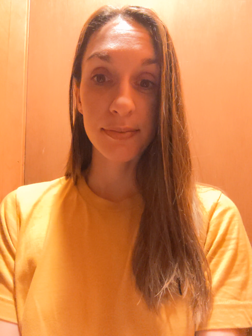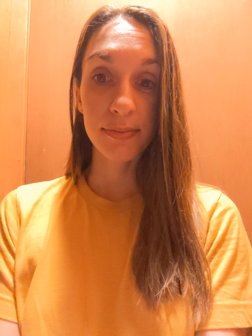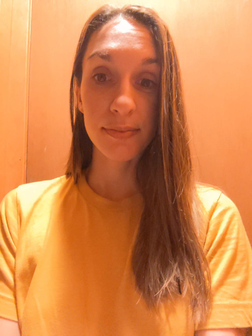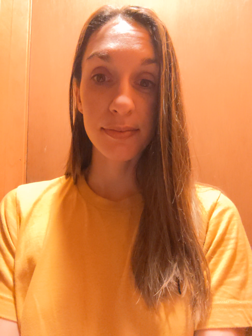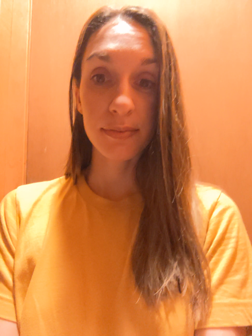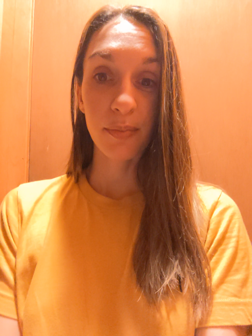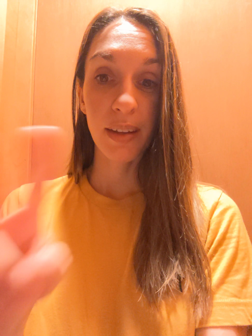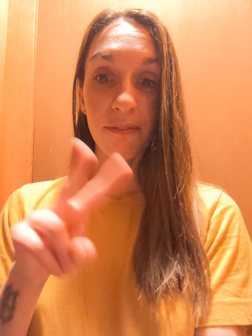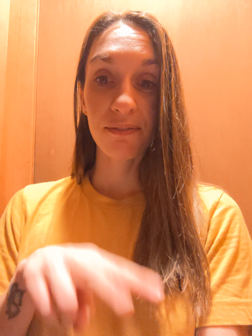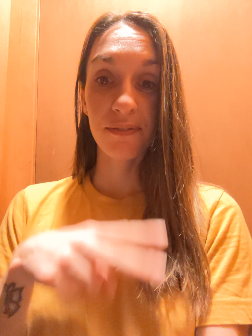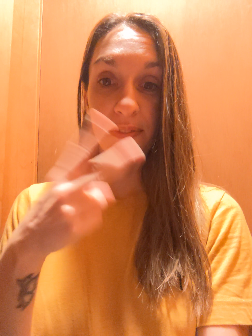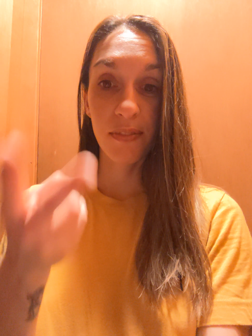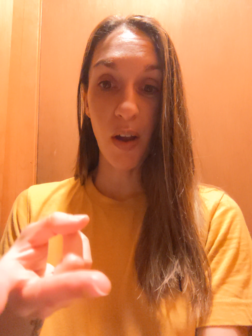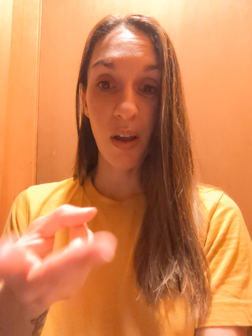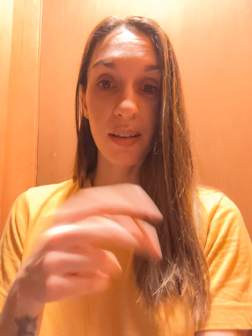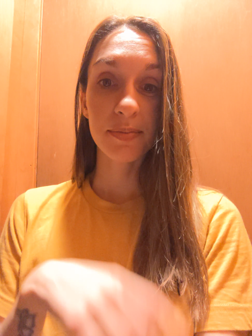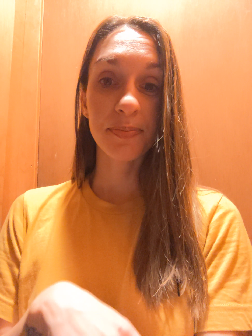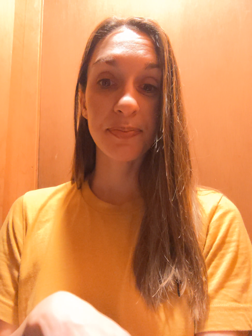fall